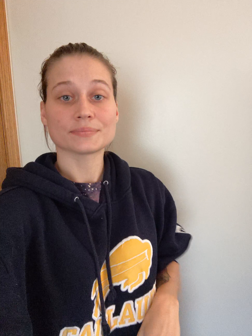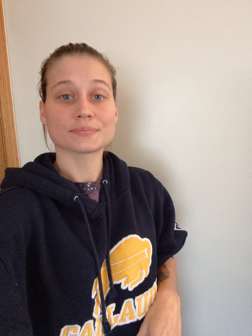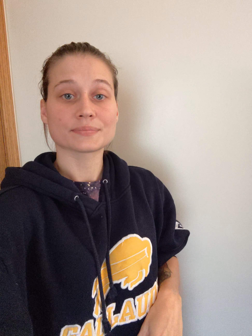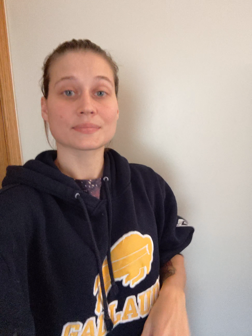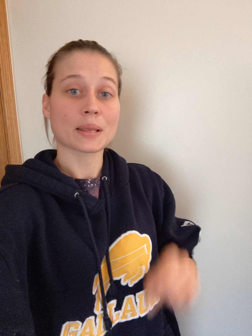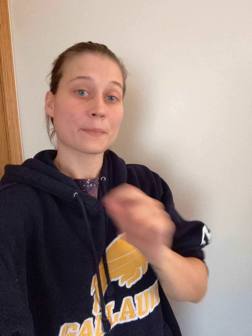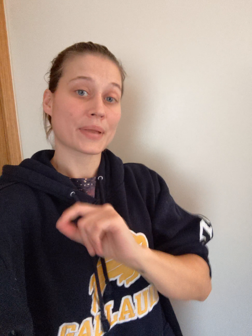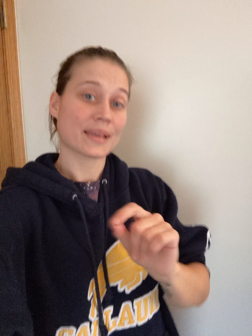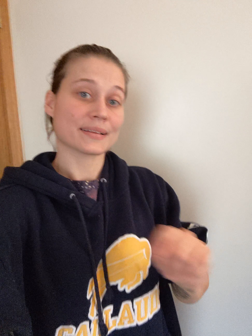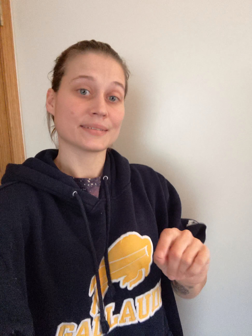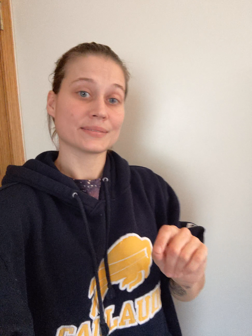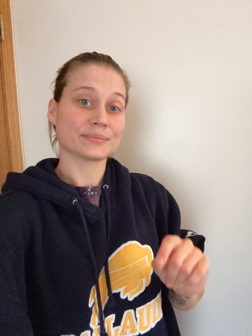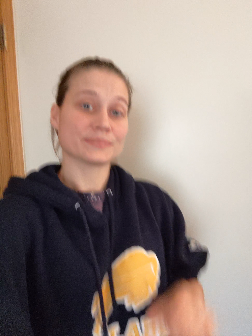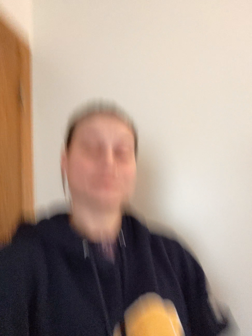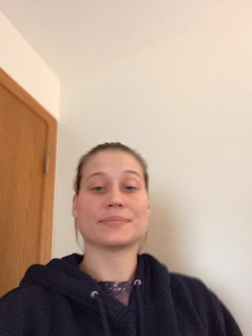pen